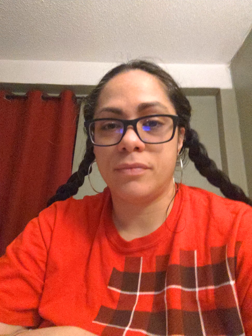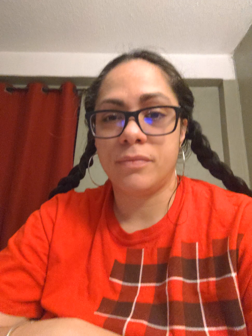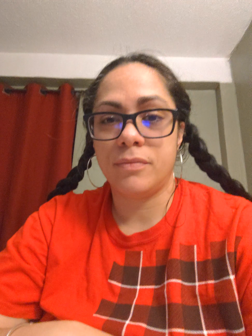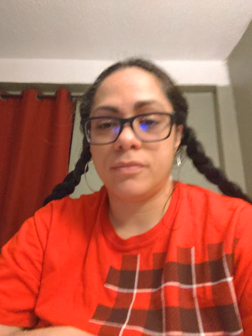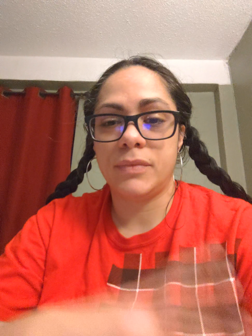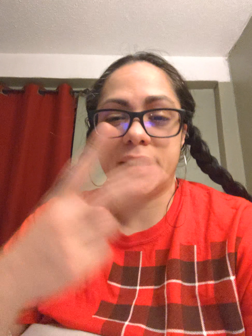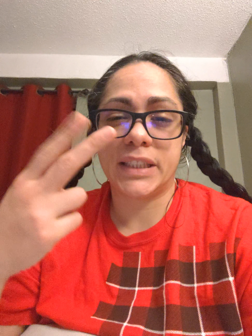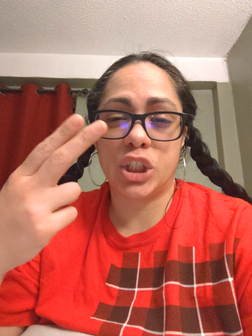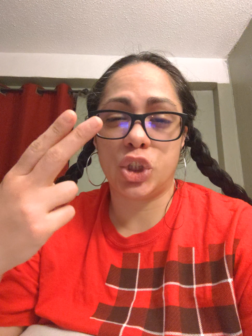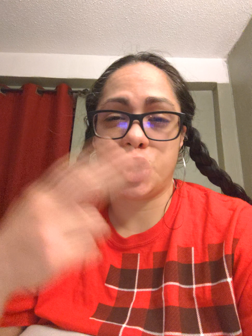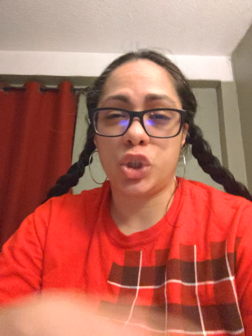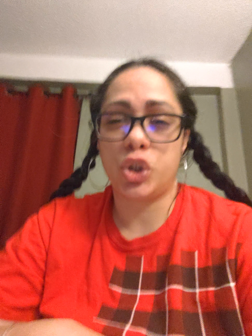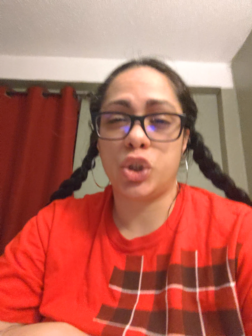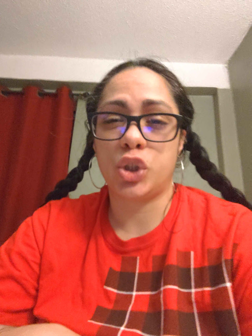scissors